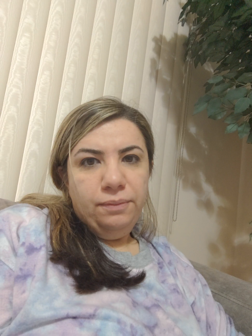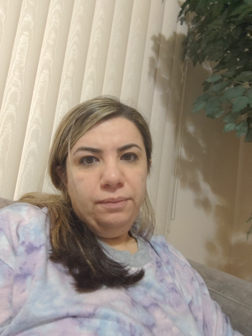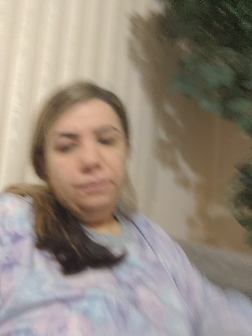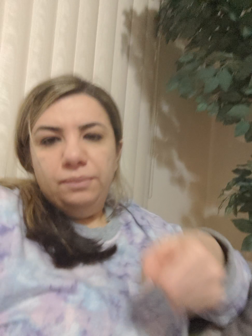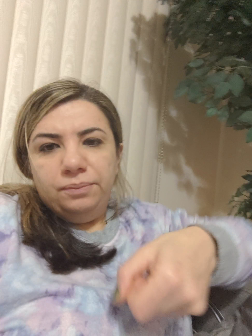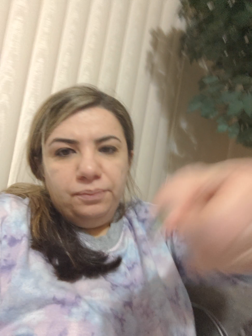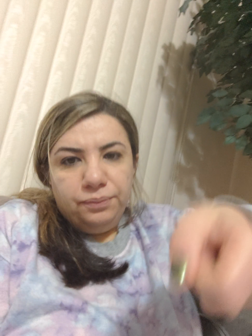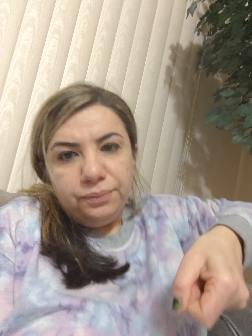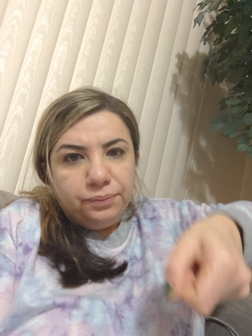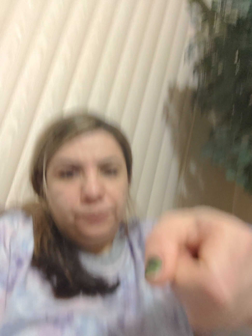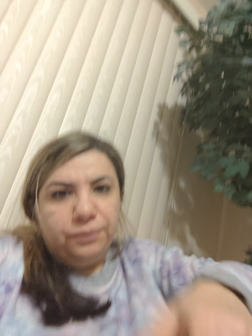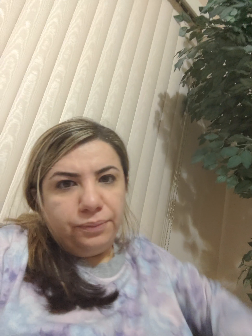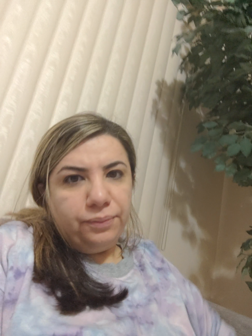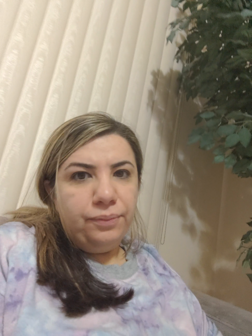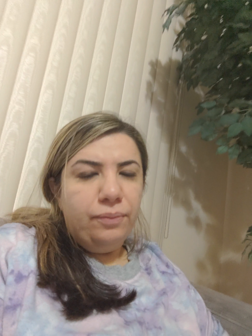vacuum